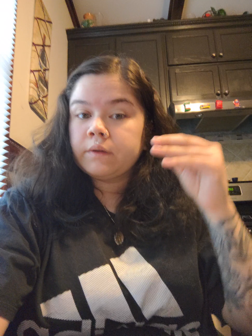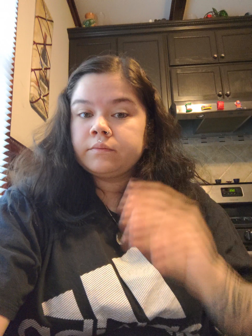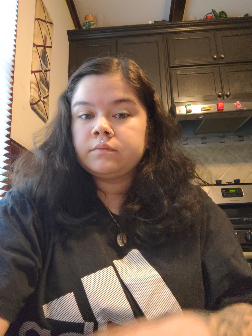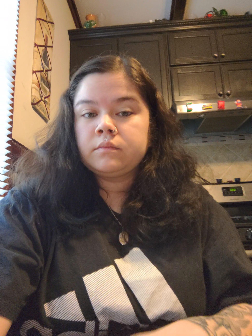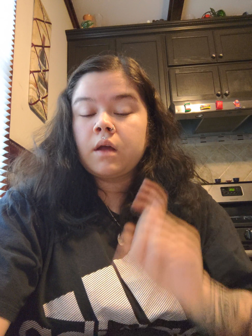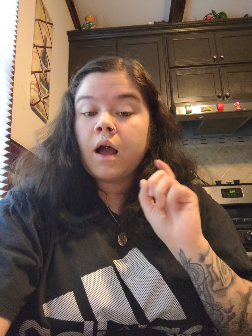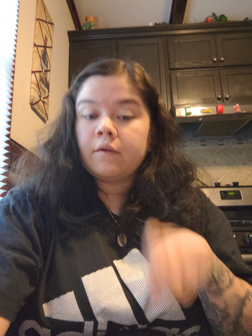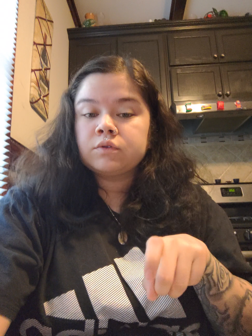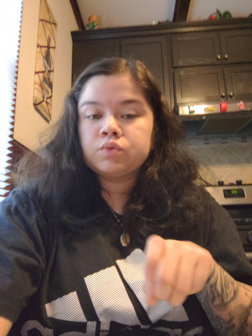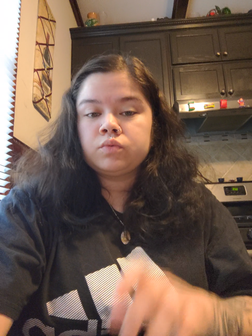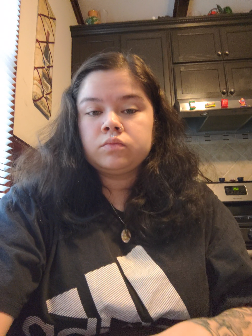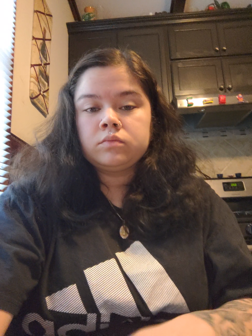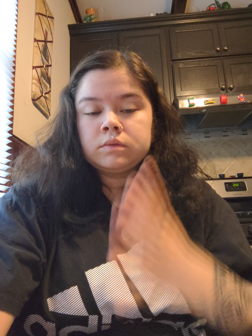have to